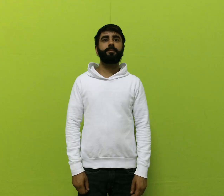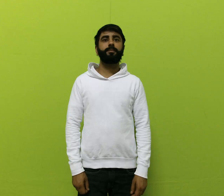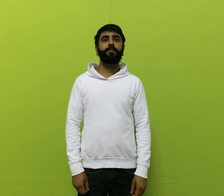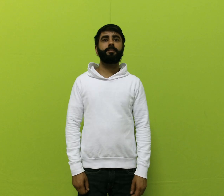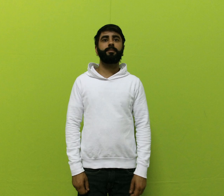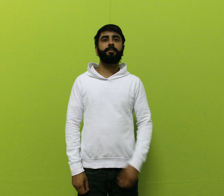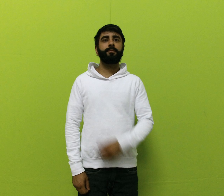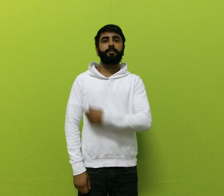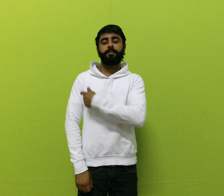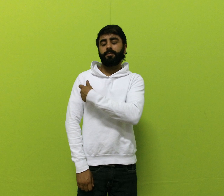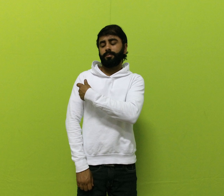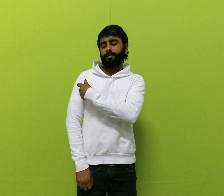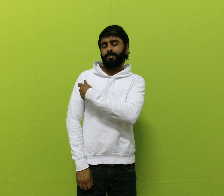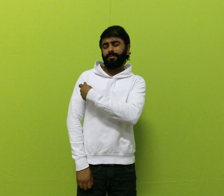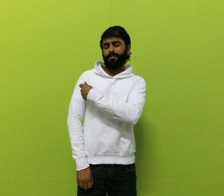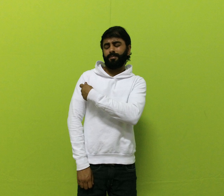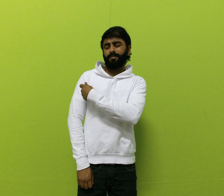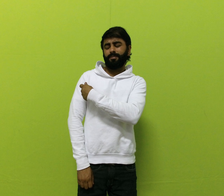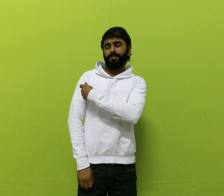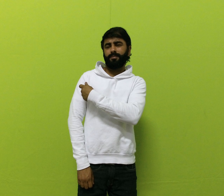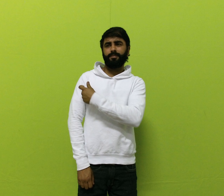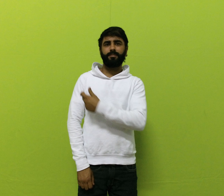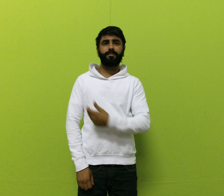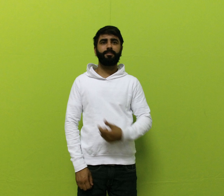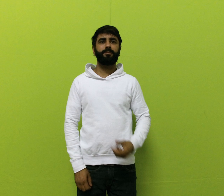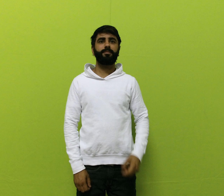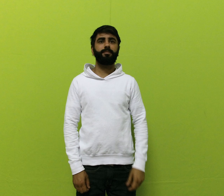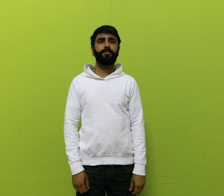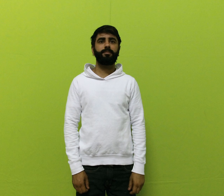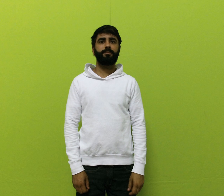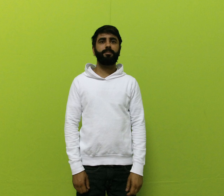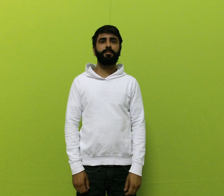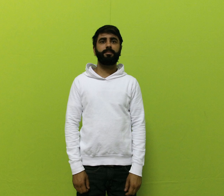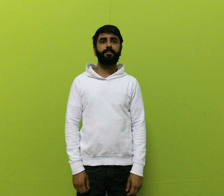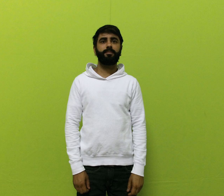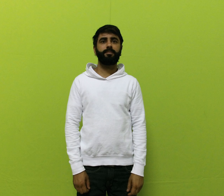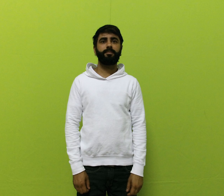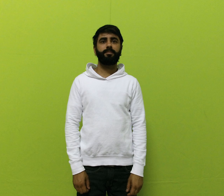vacina